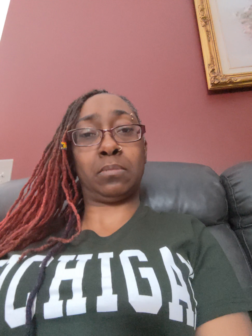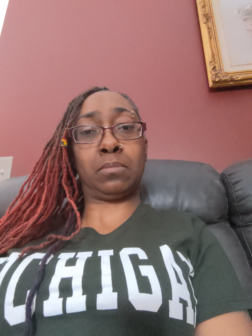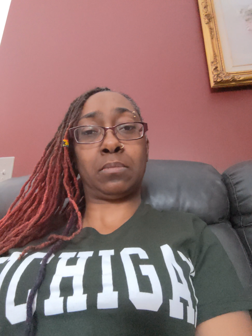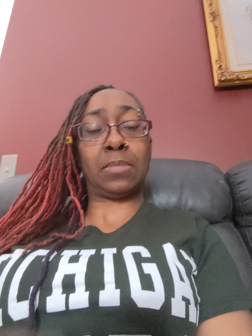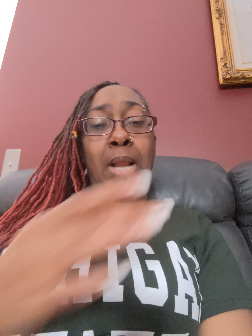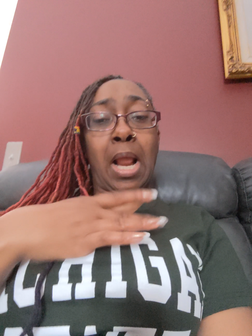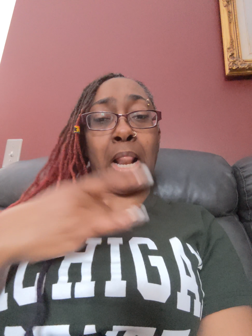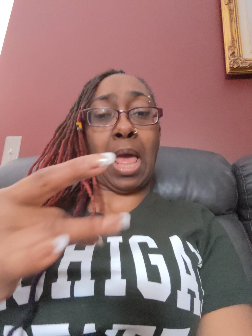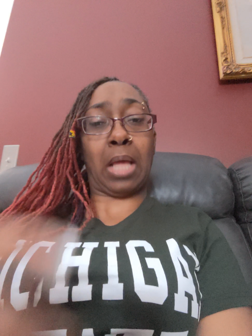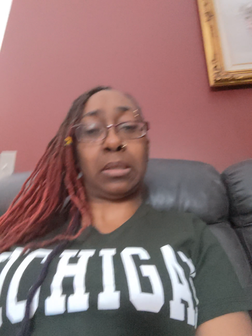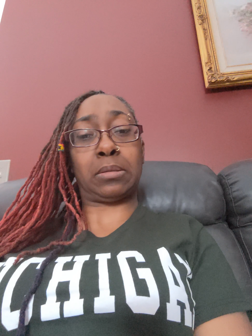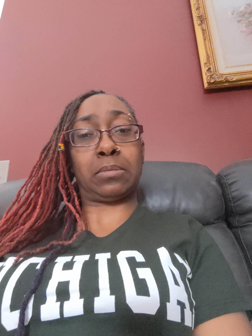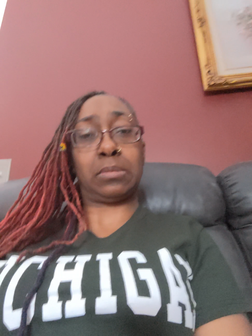like